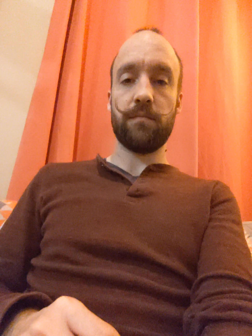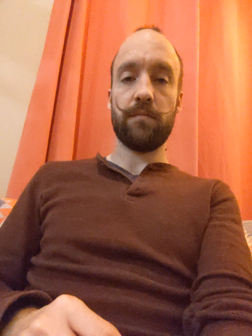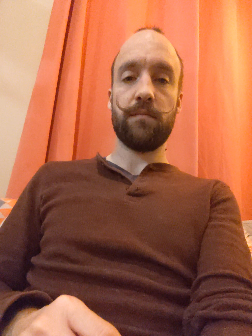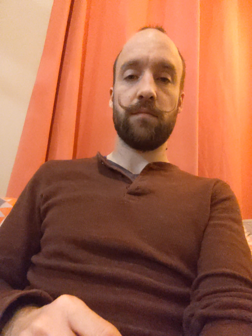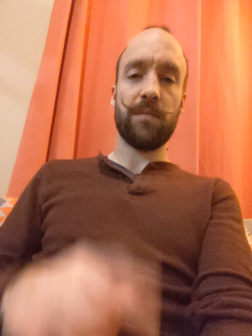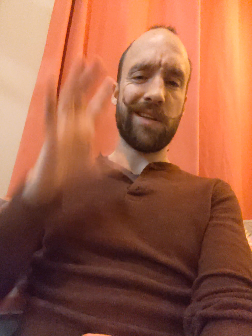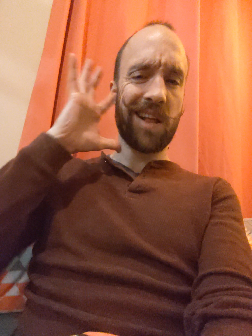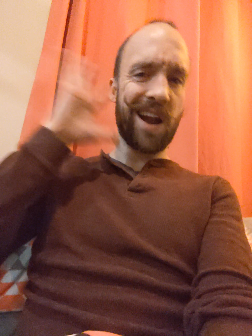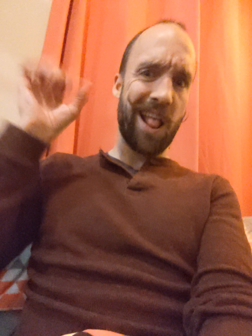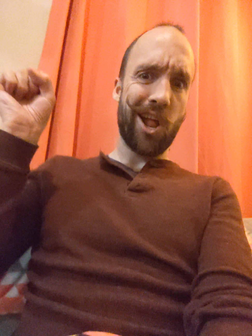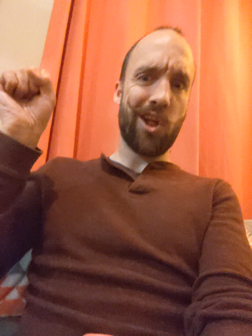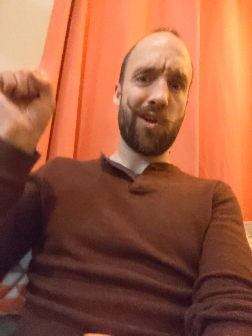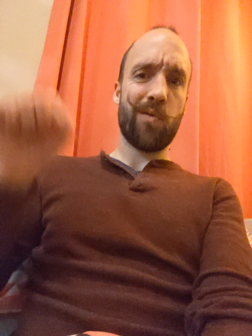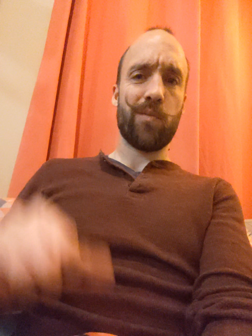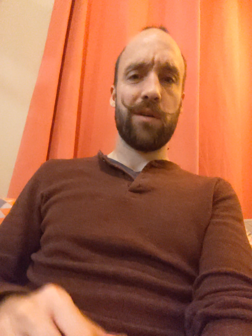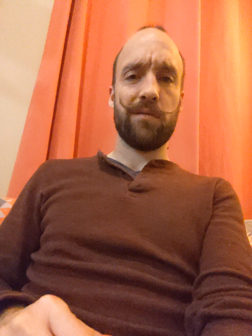loud